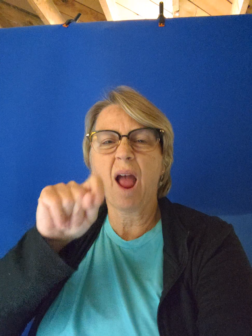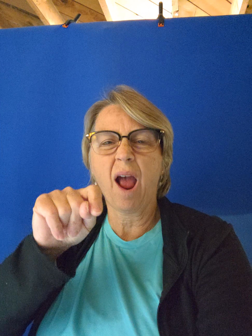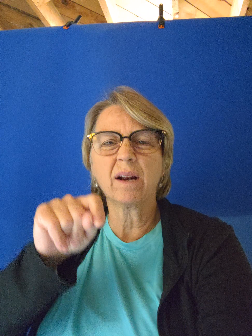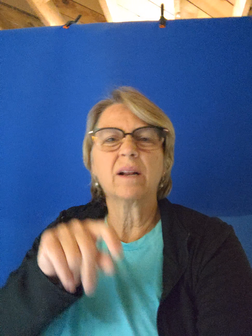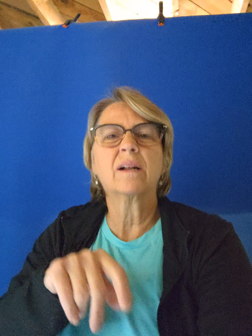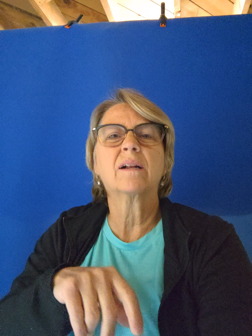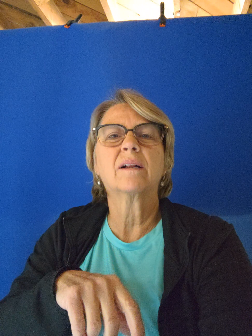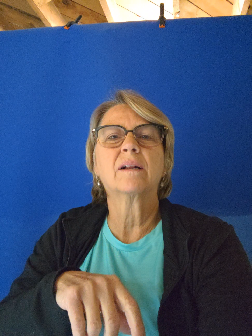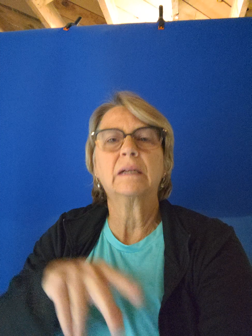cut